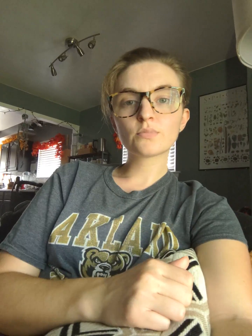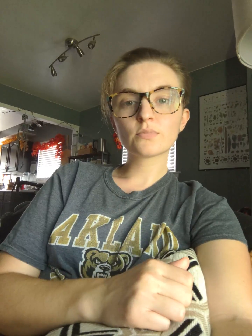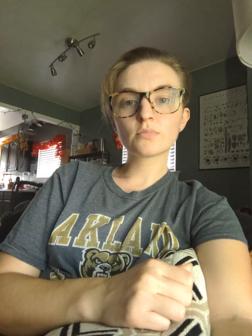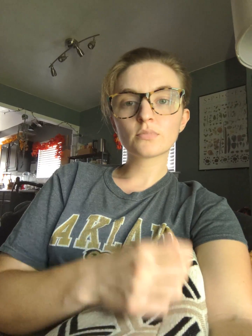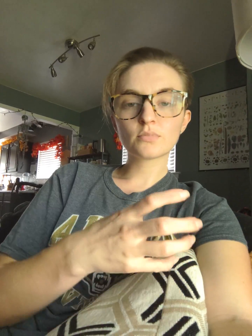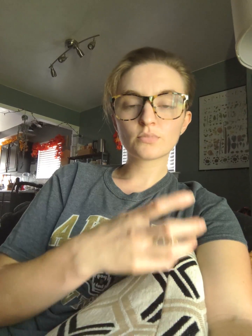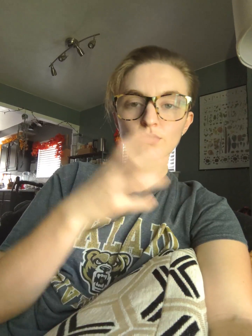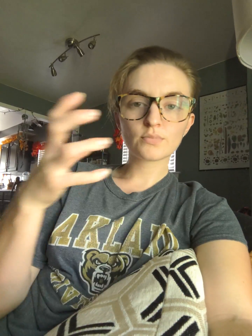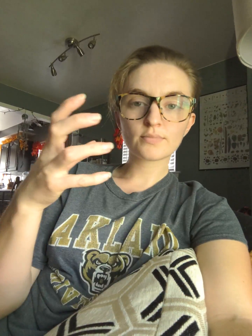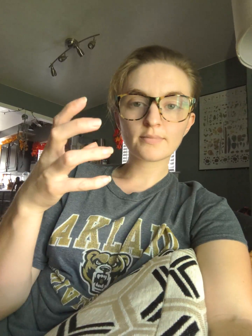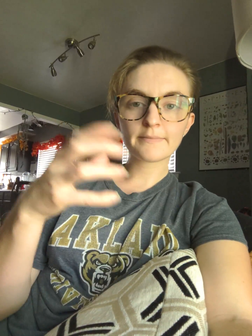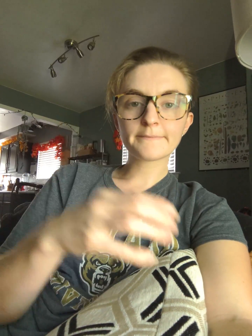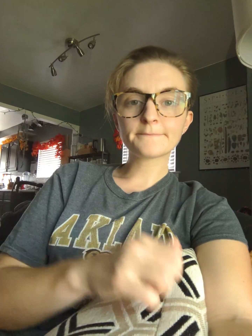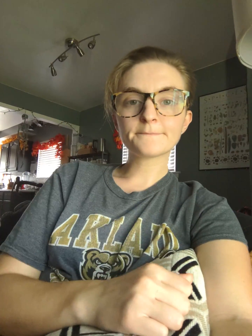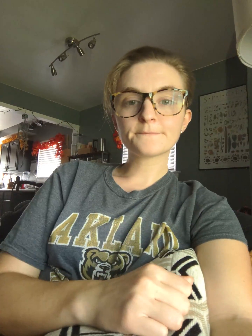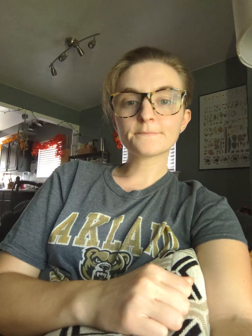much